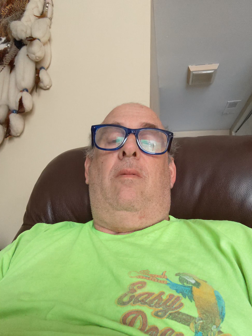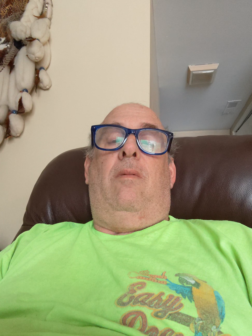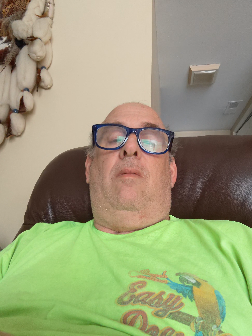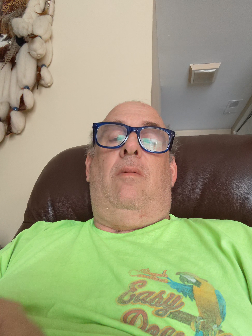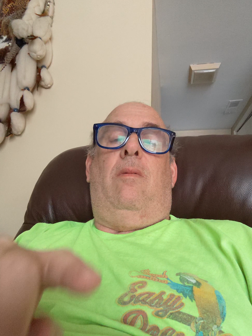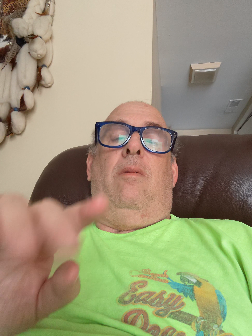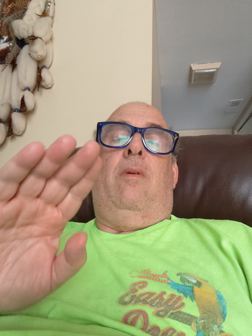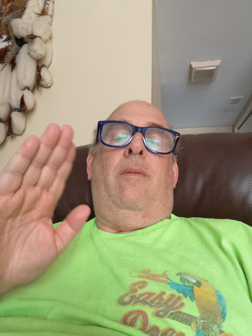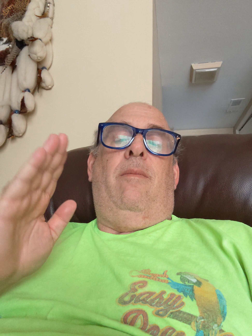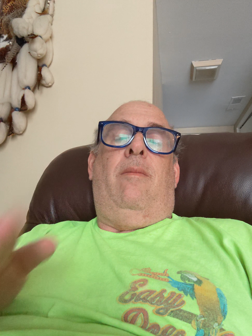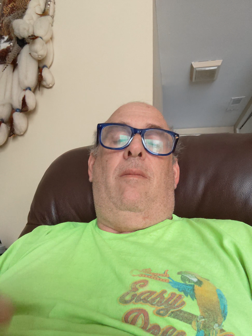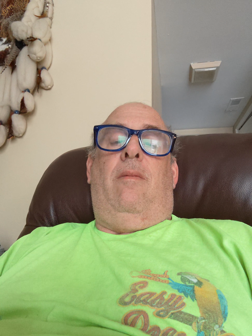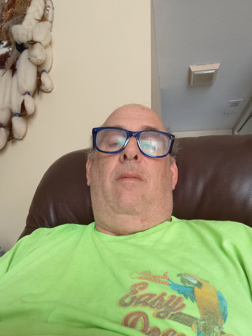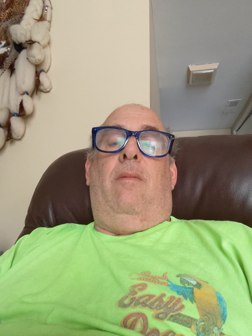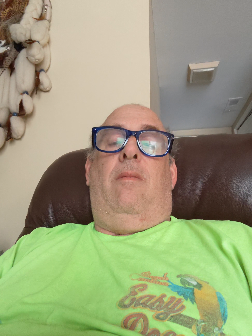beside